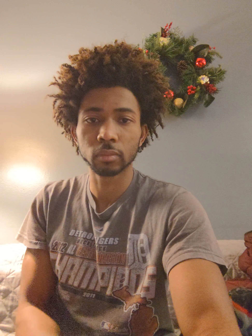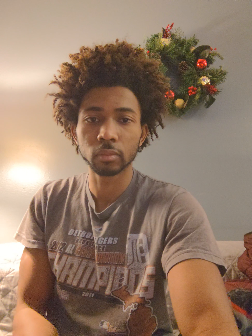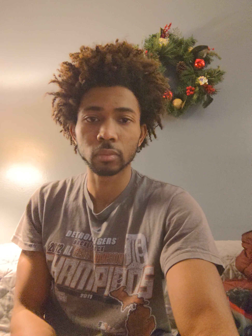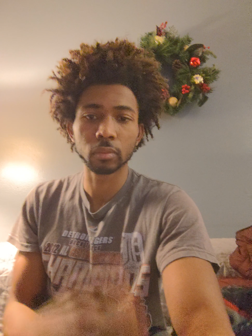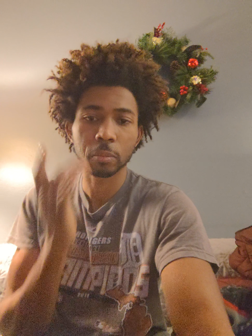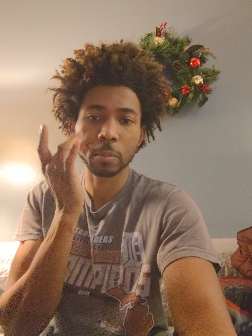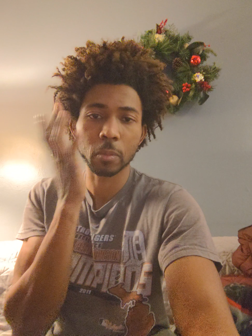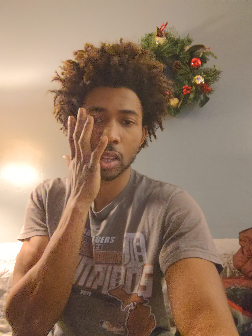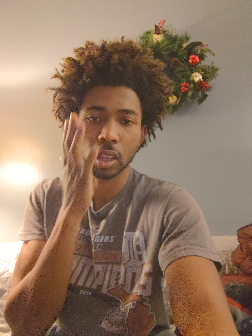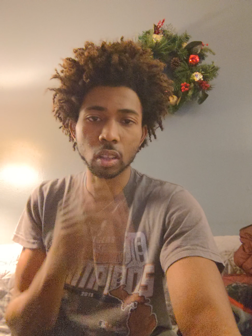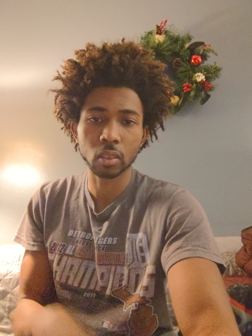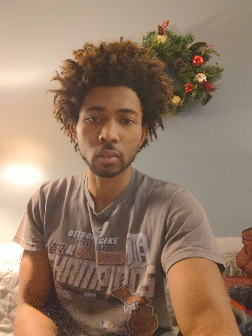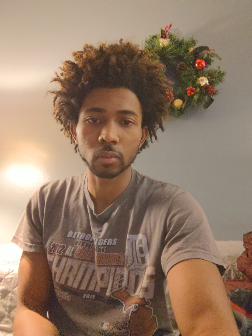bee